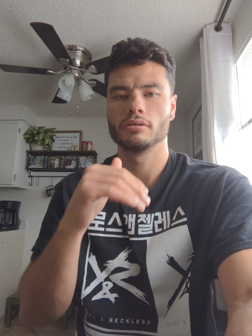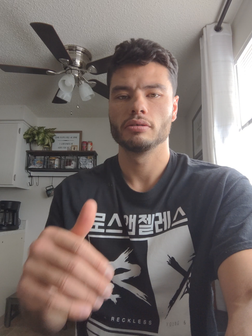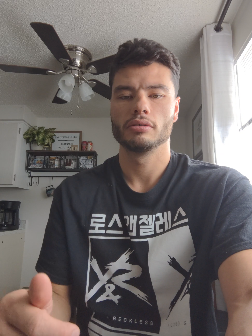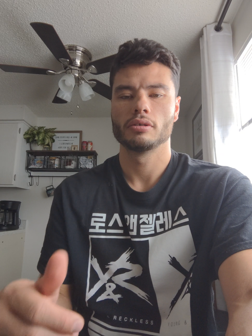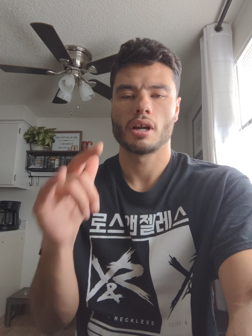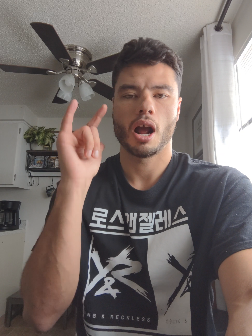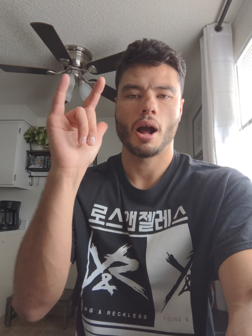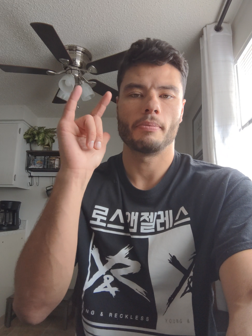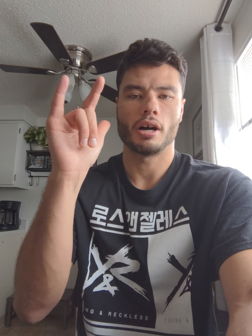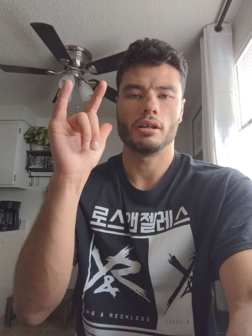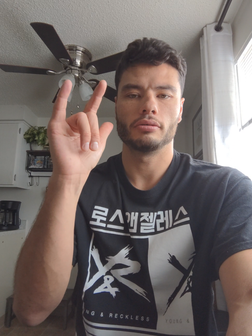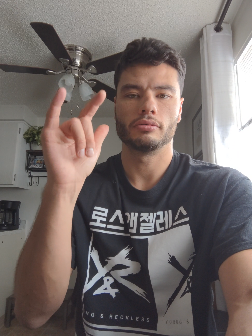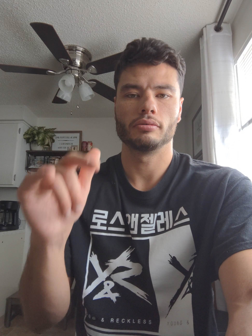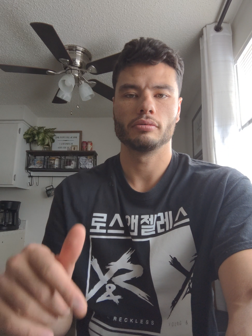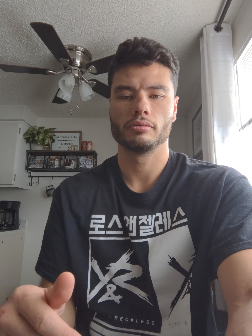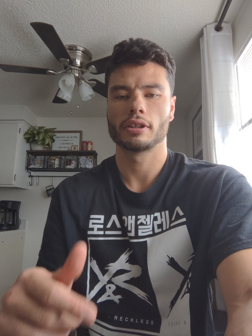airplane